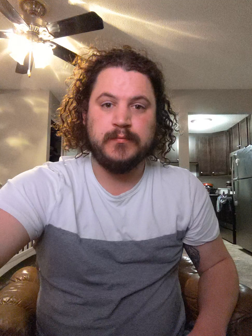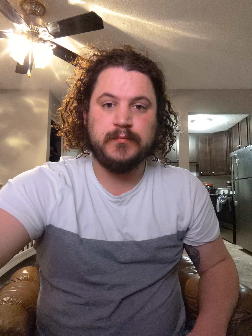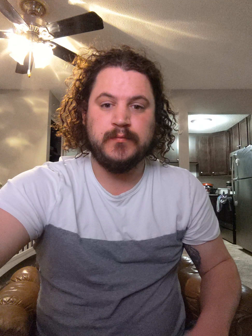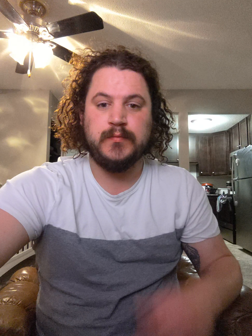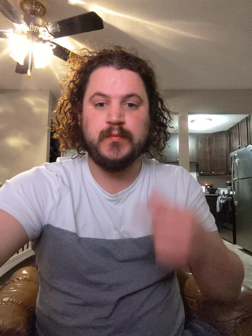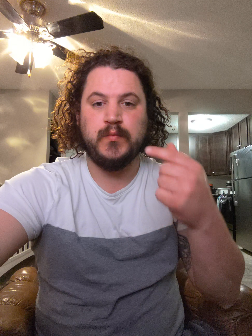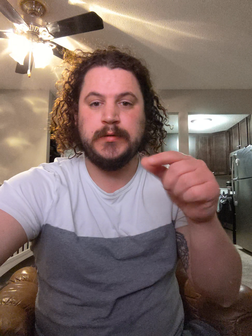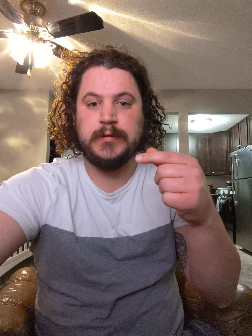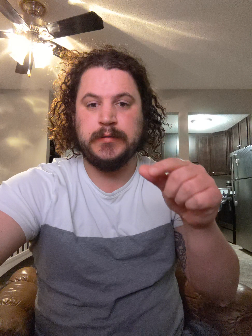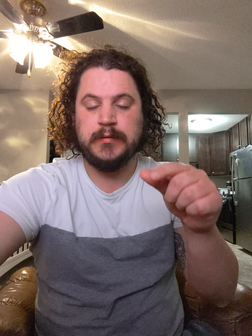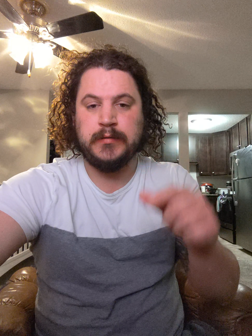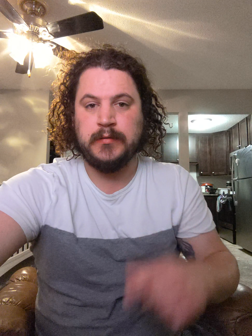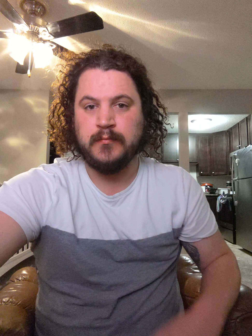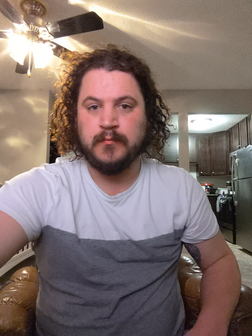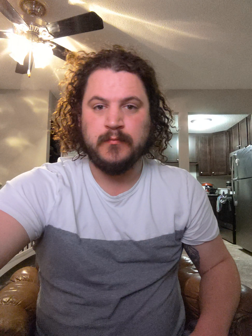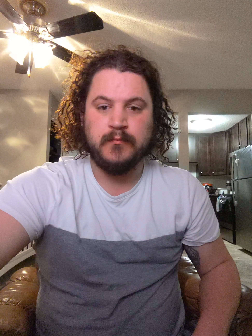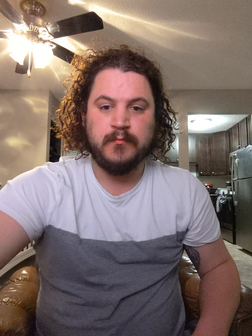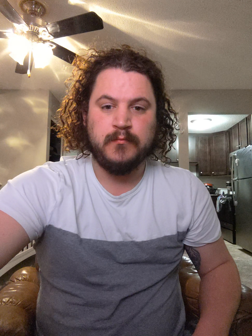green